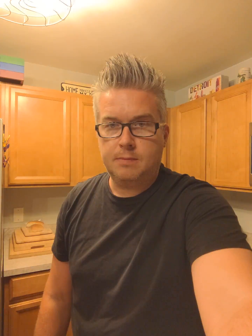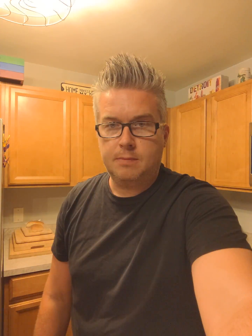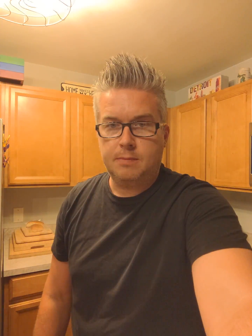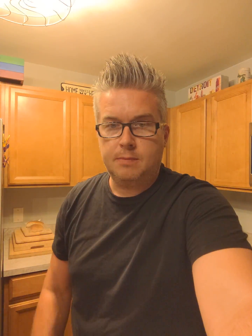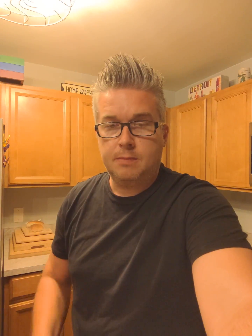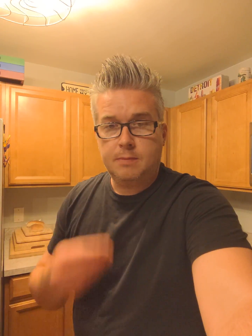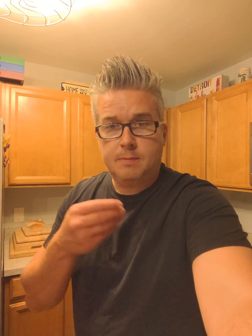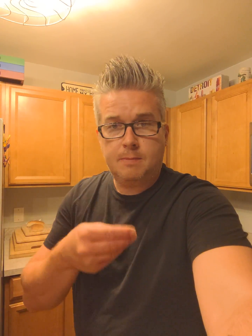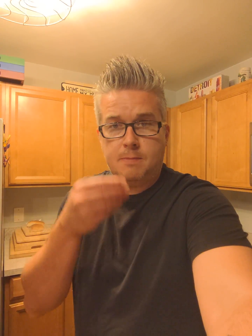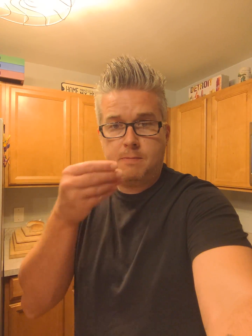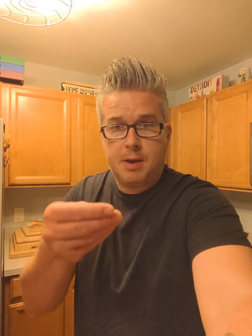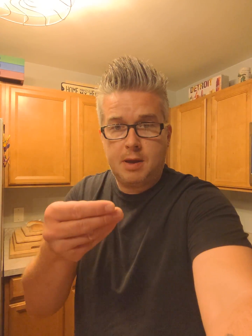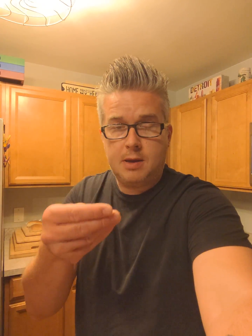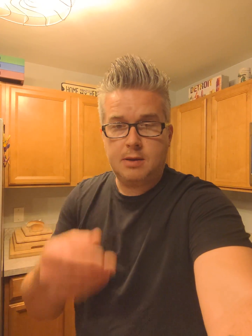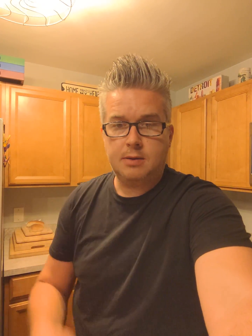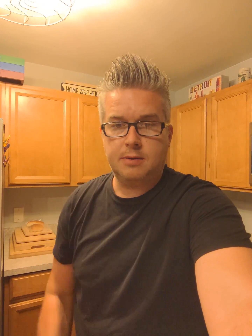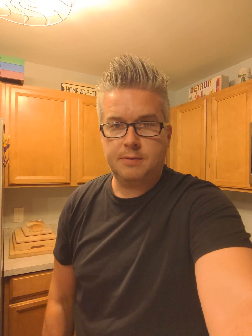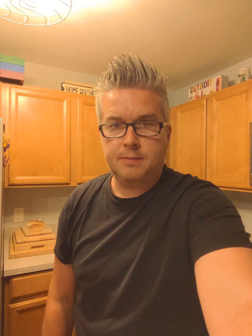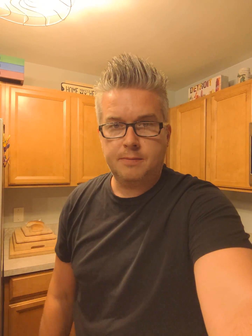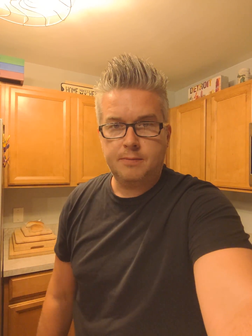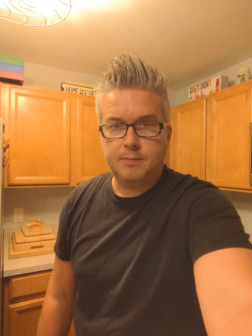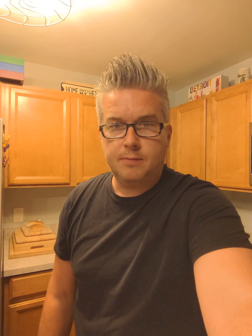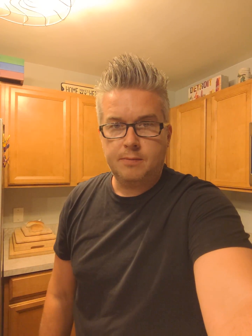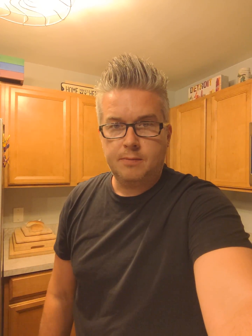buy